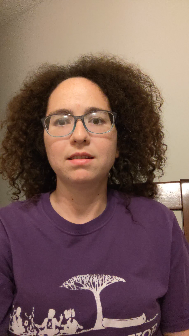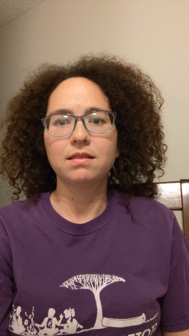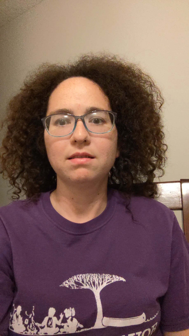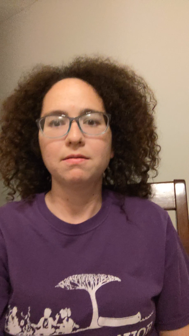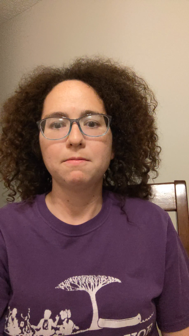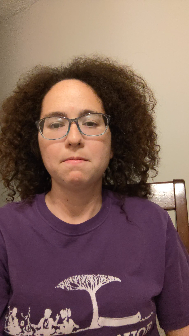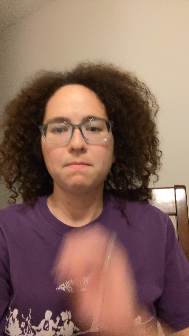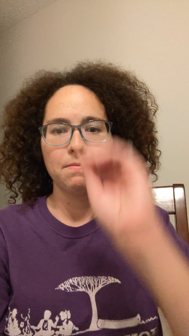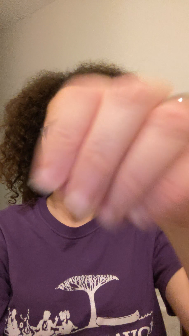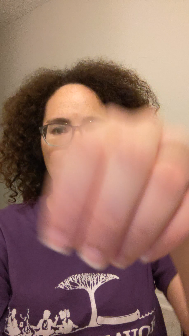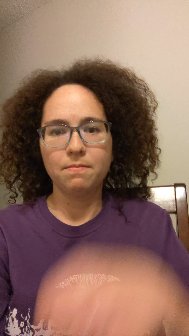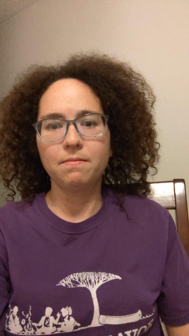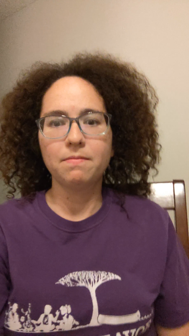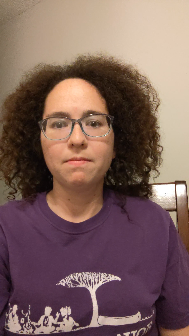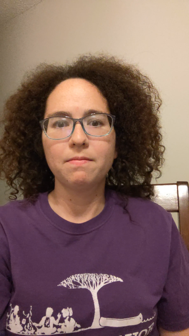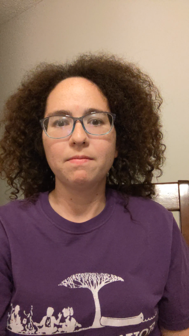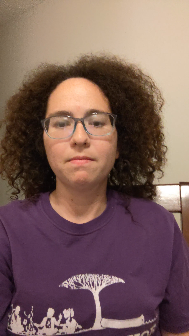put